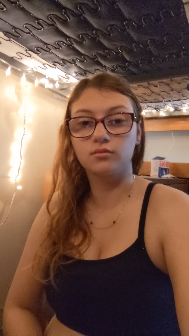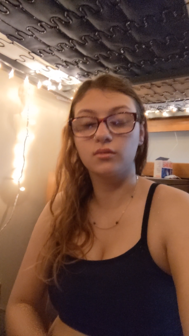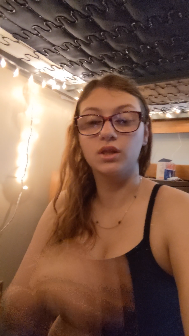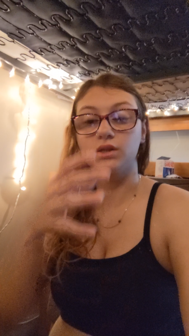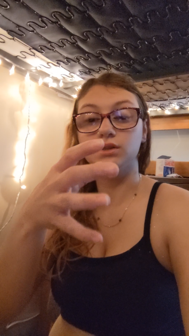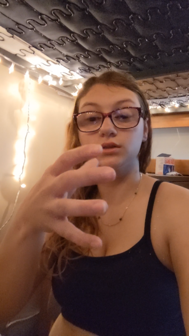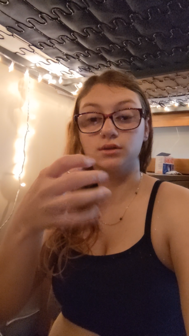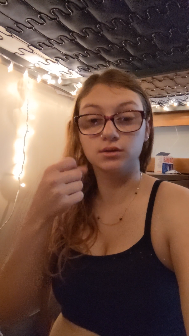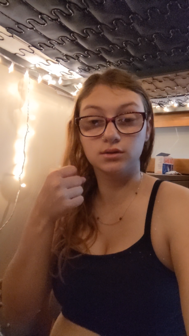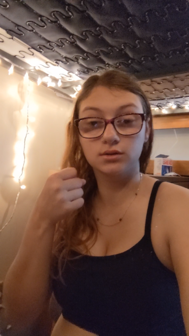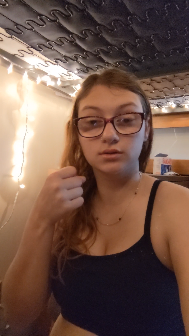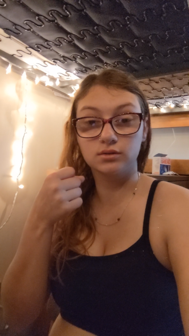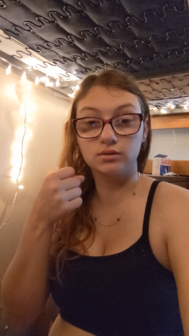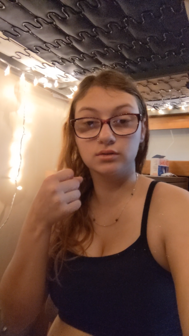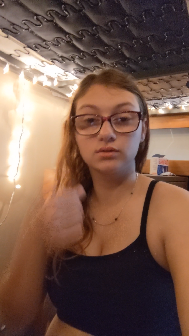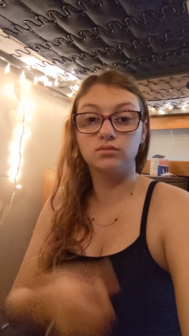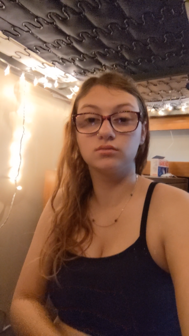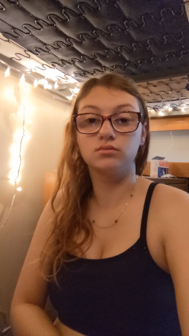get